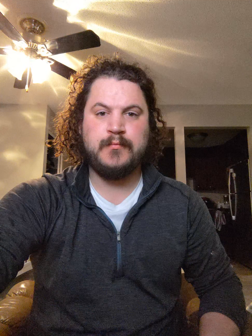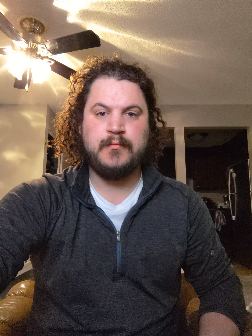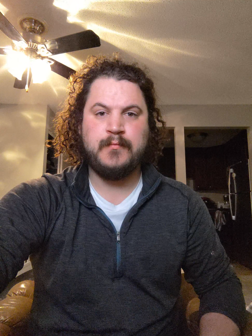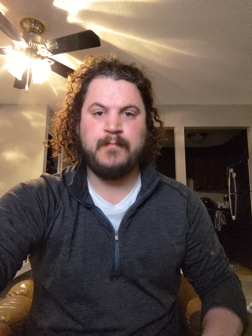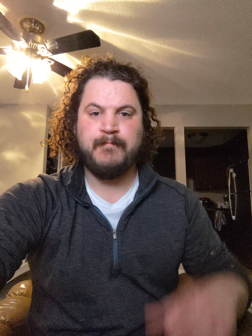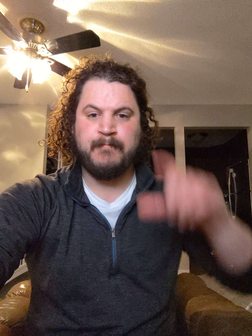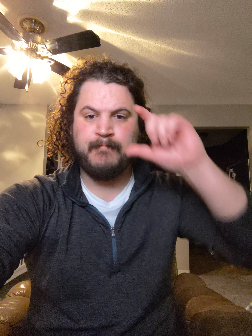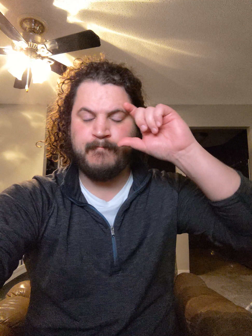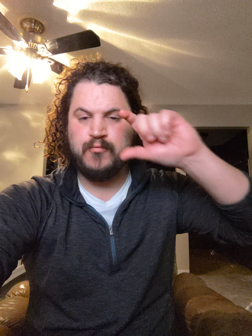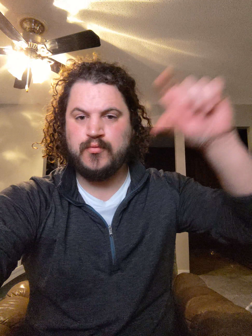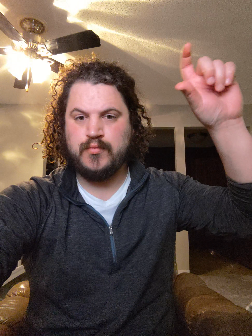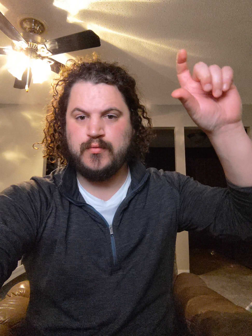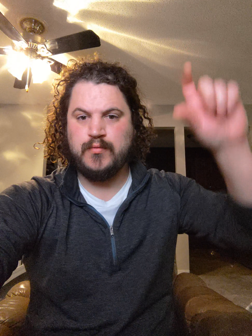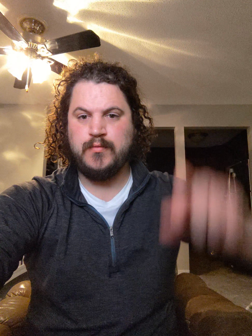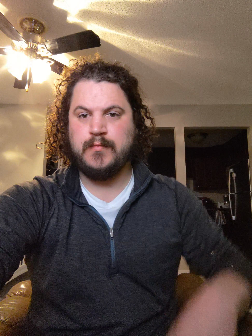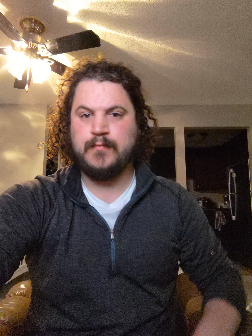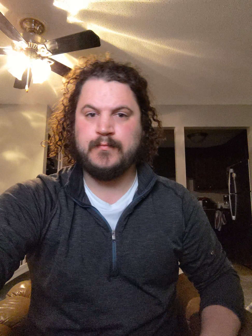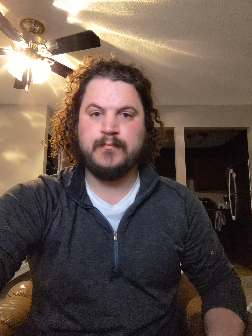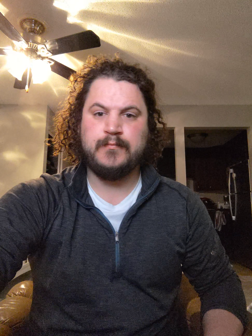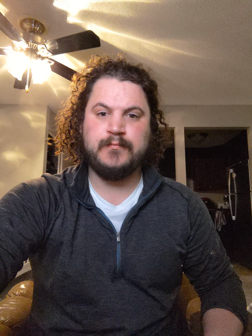moon